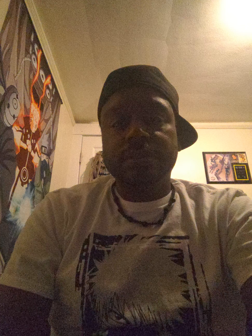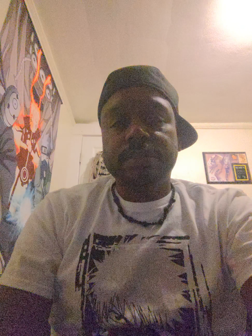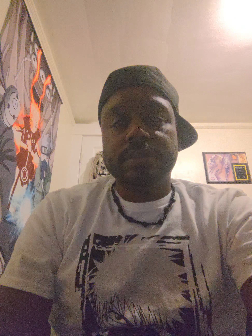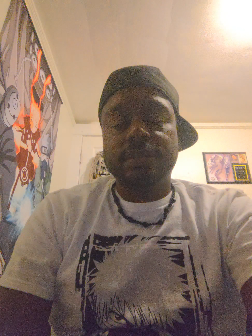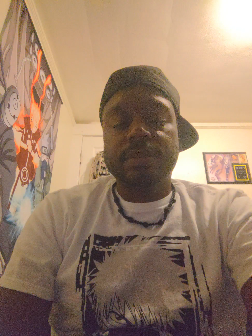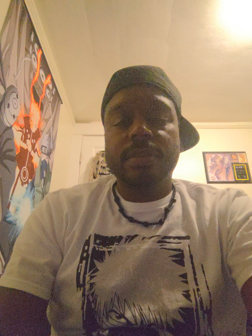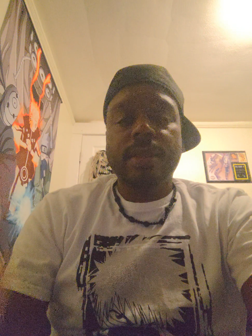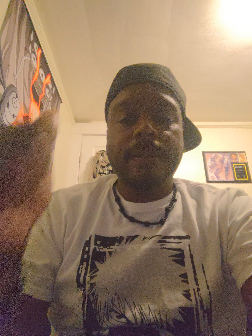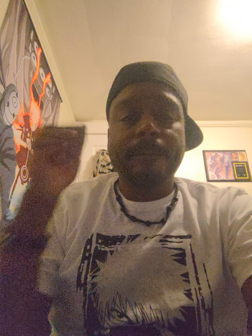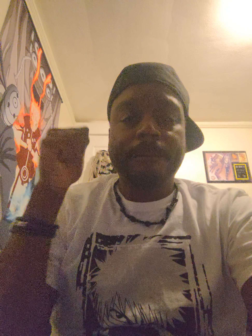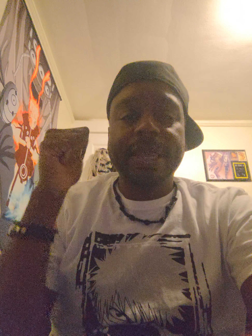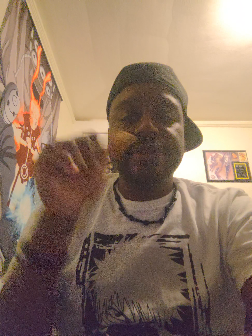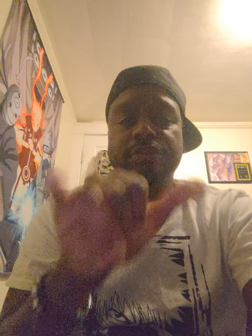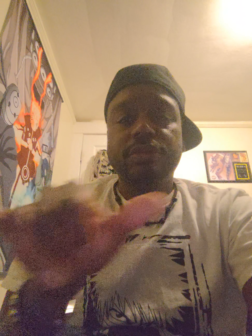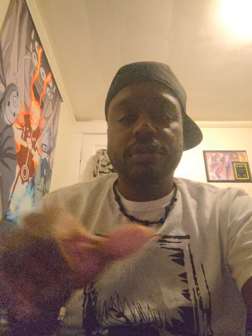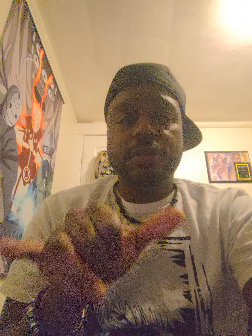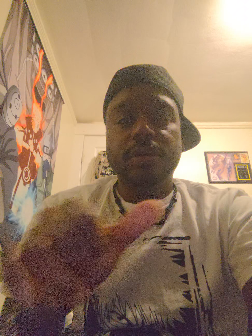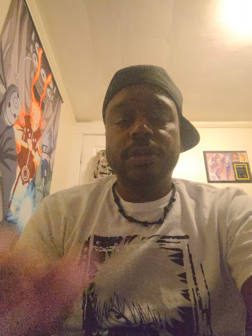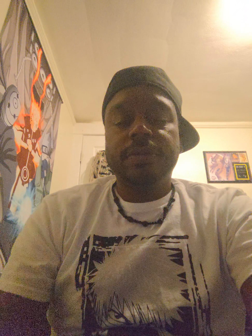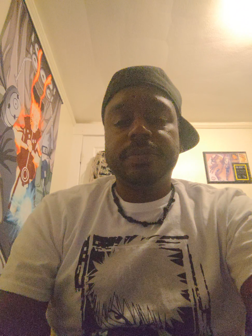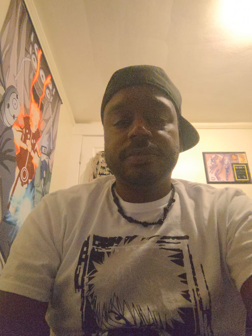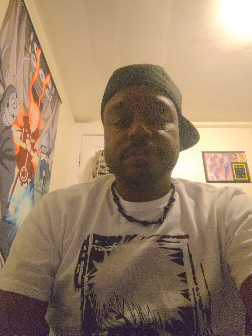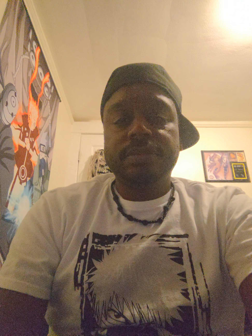backyard